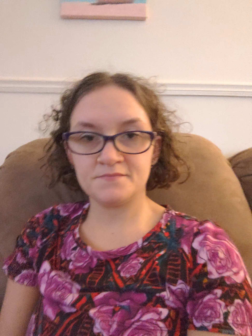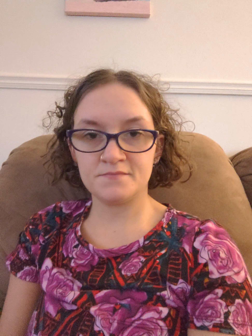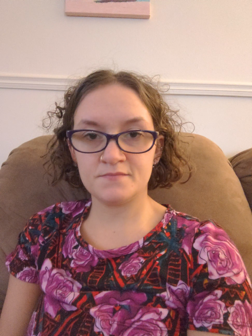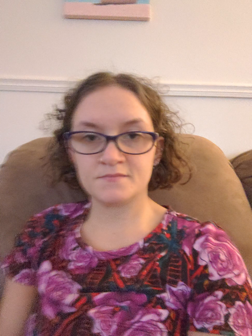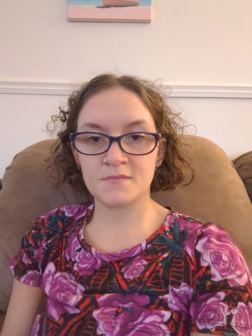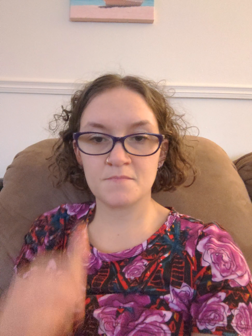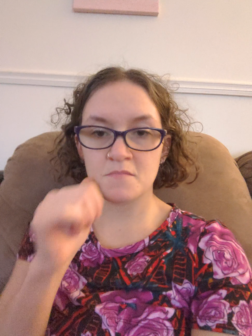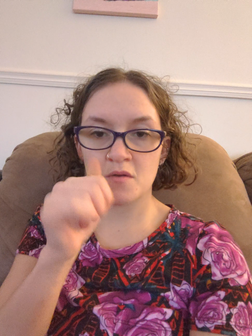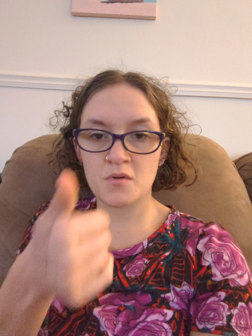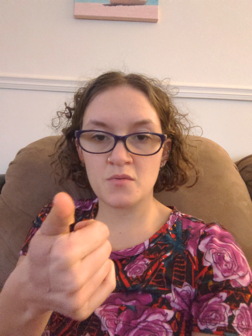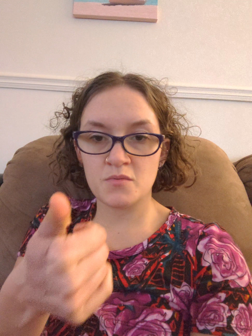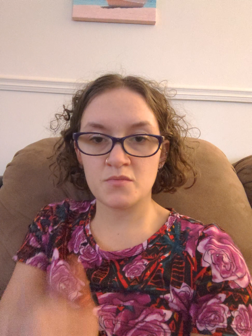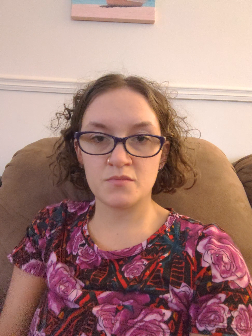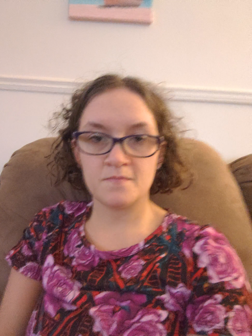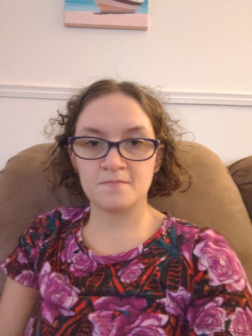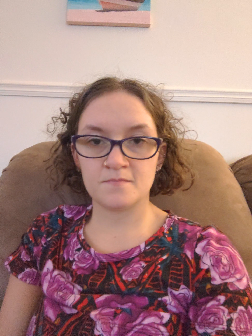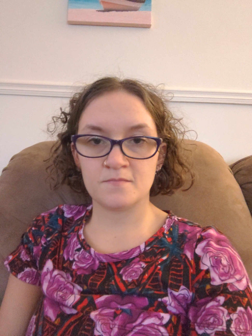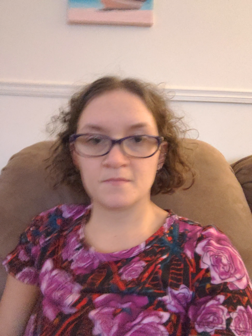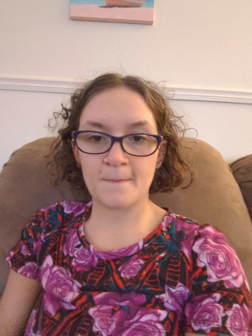tomorrow